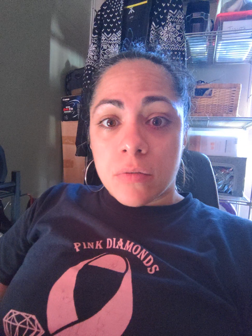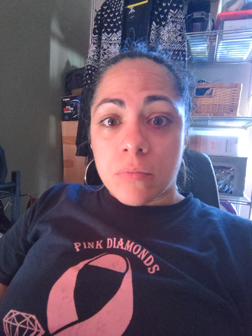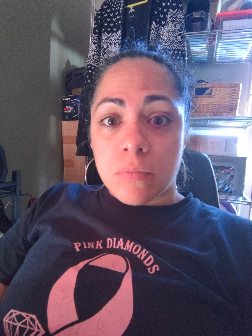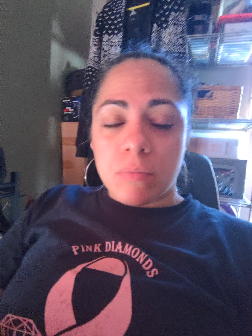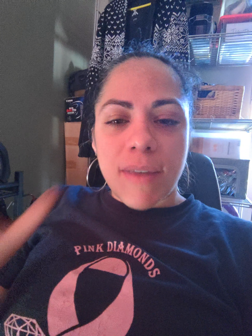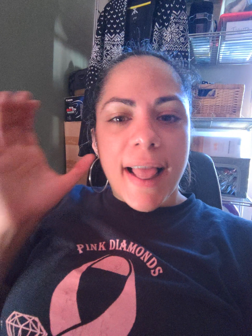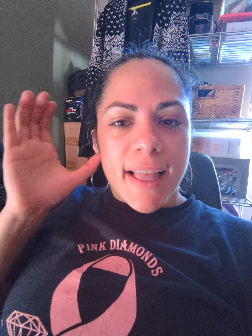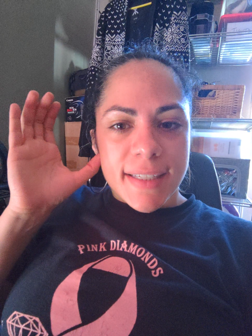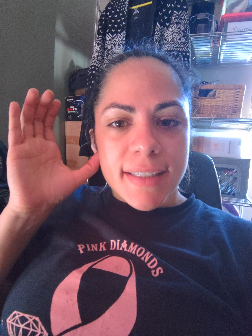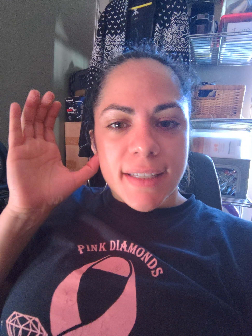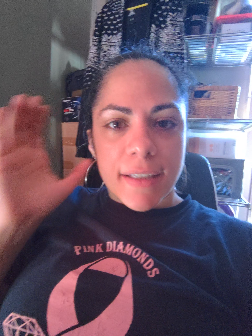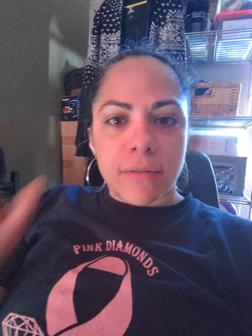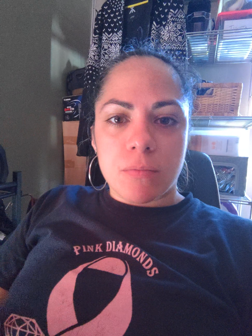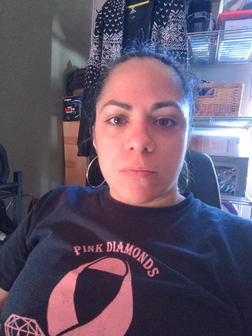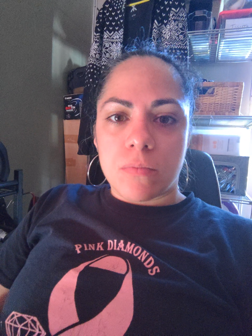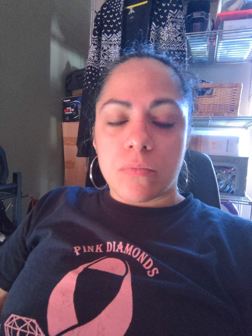listen